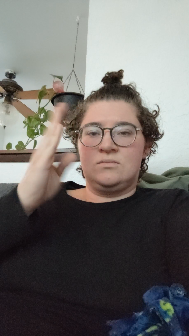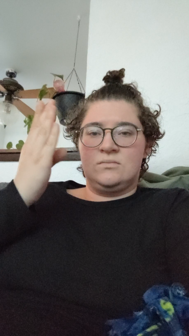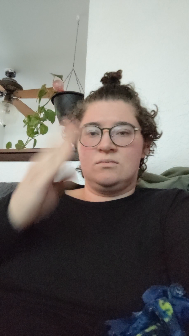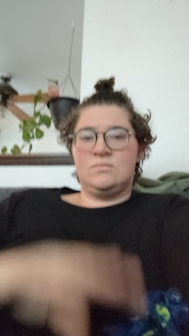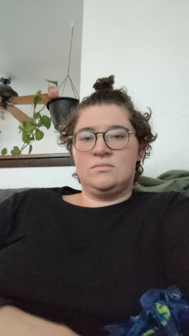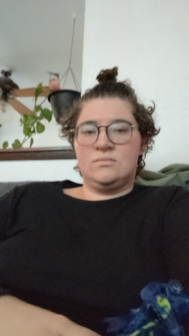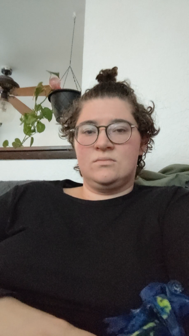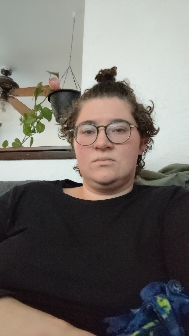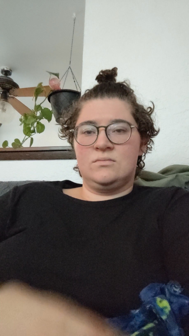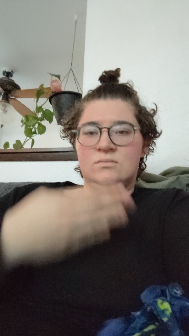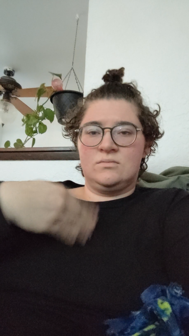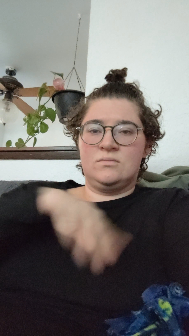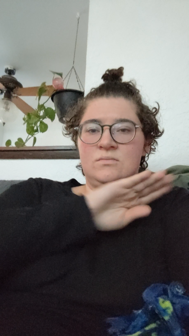scarf